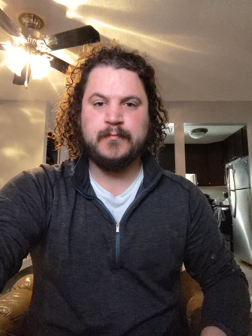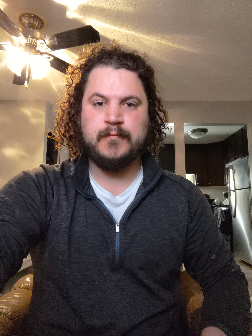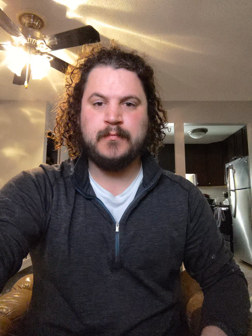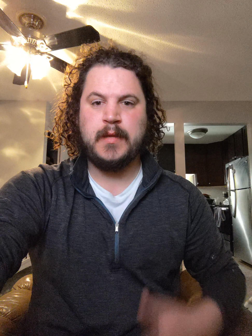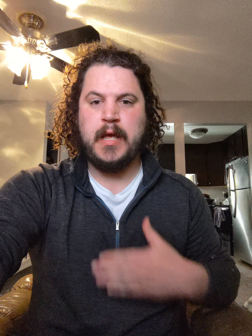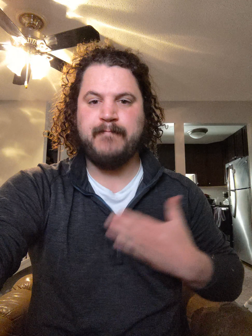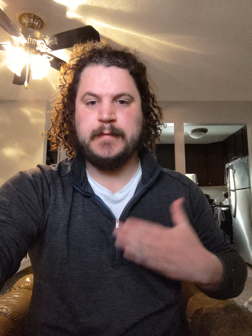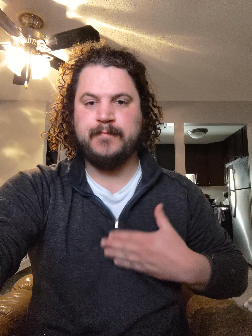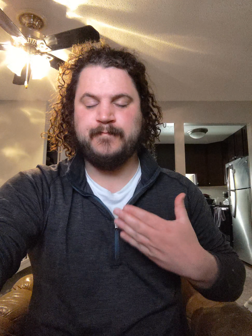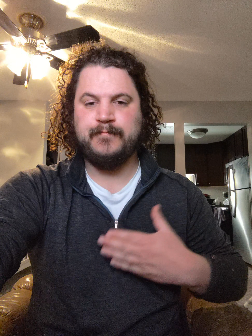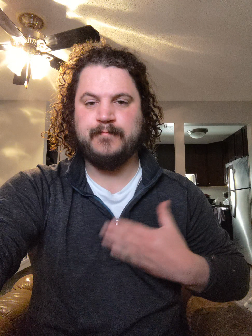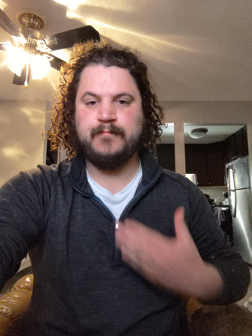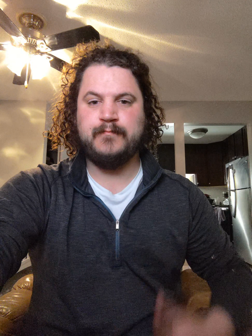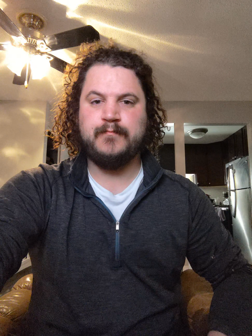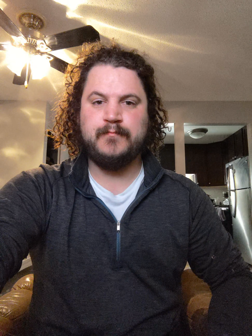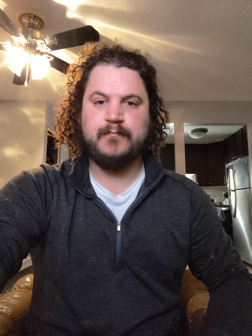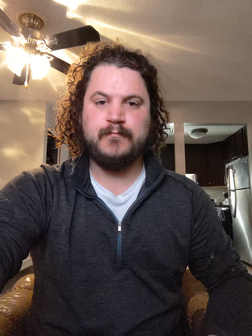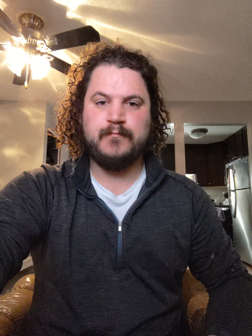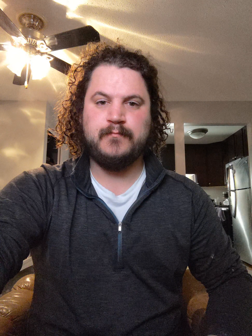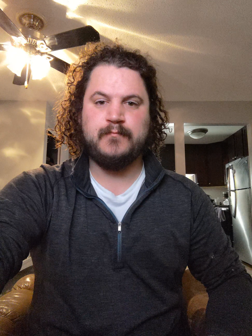happy